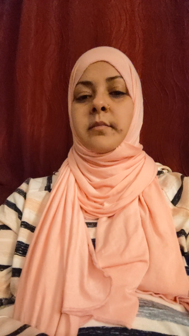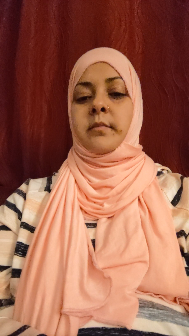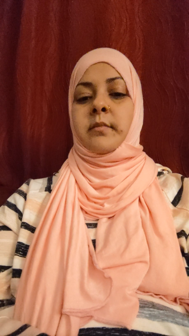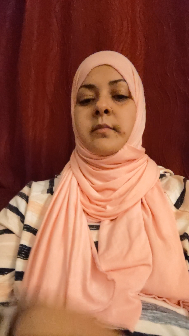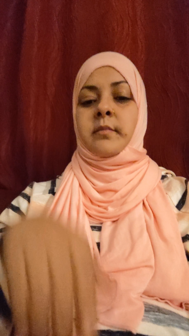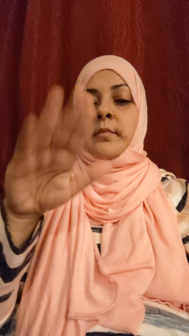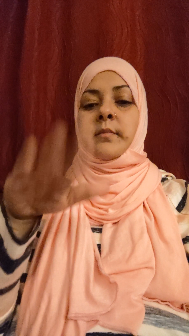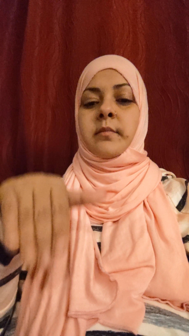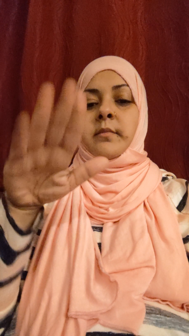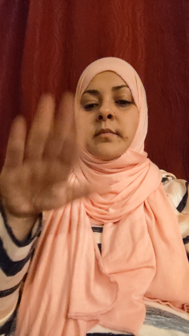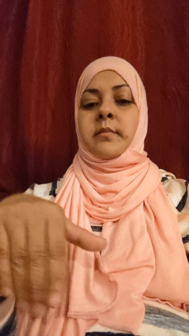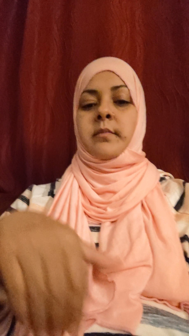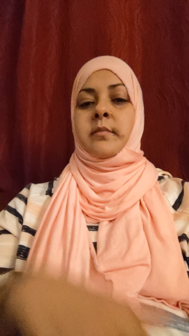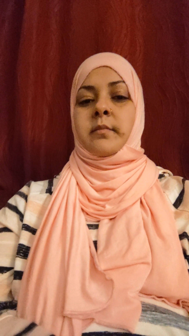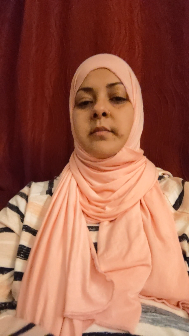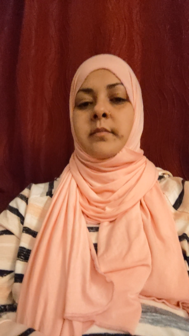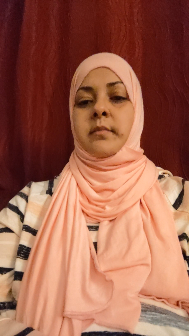paint